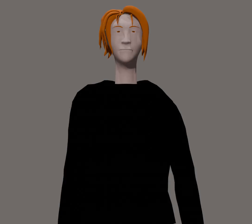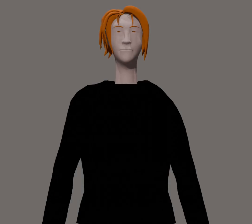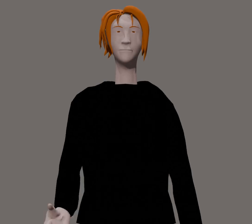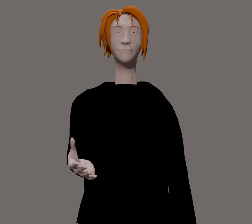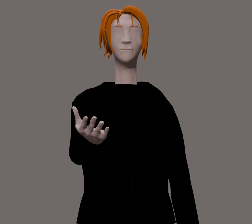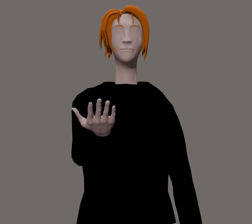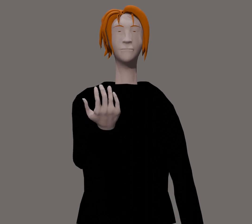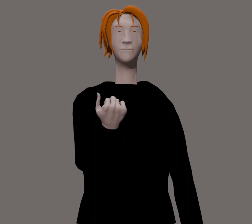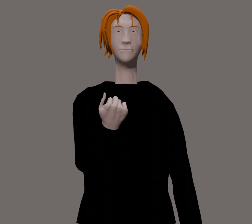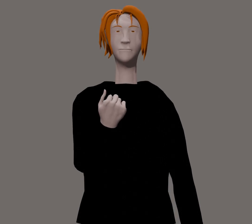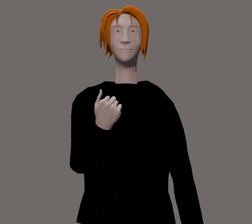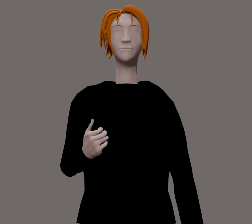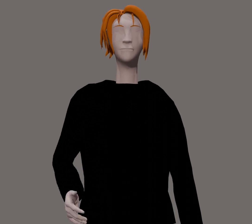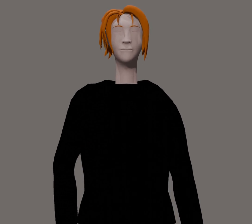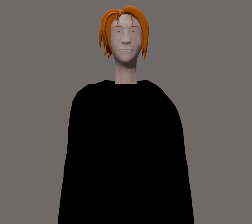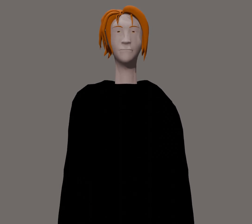Come Hither Full Hand